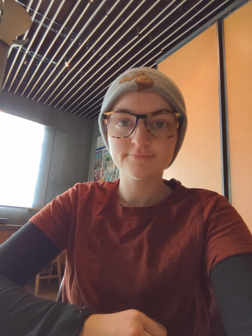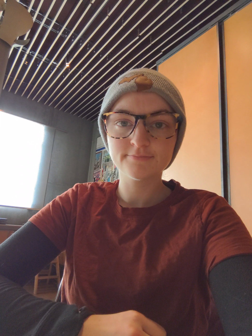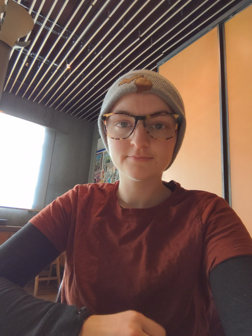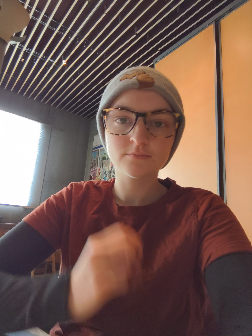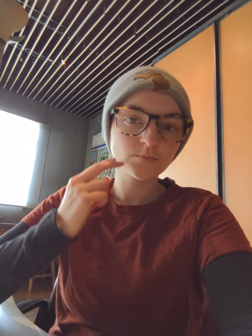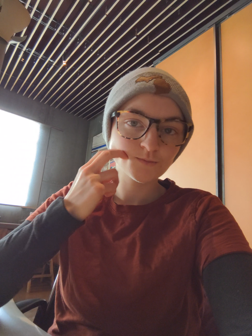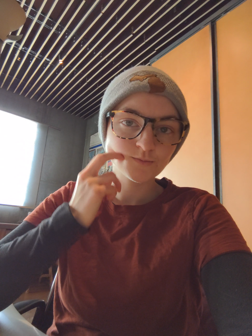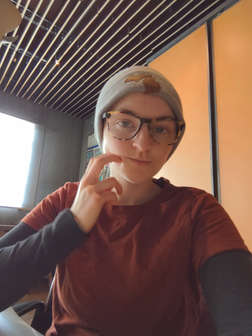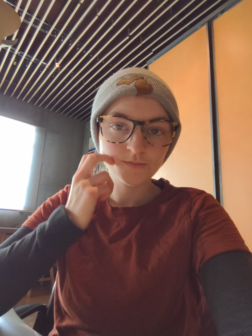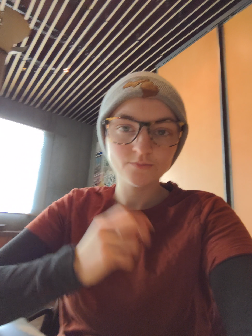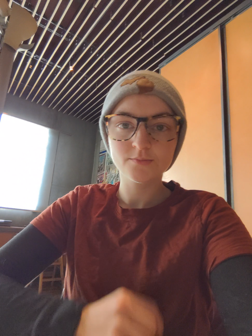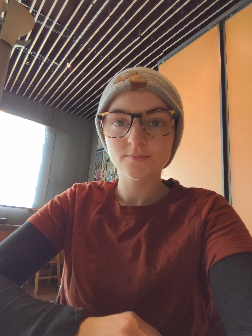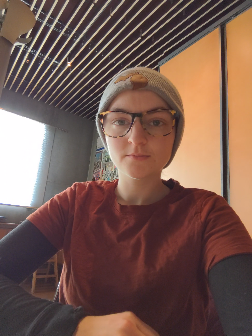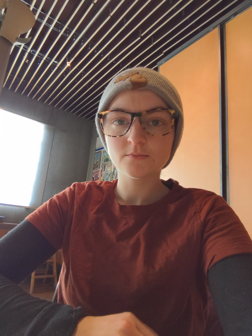gum